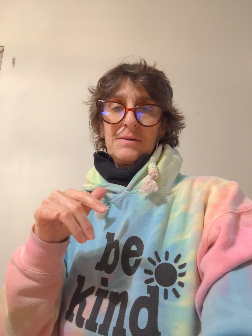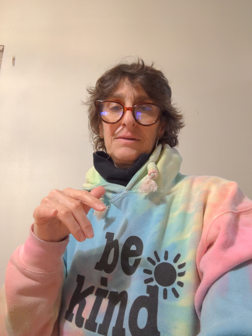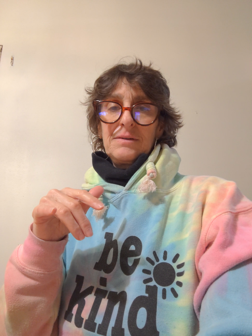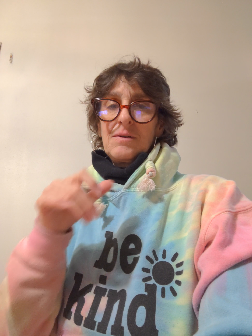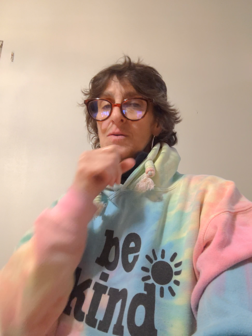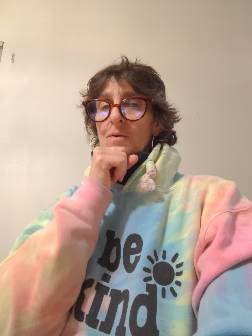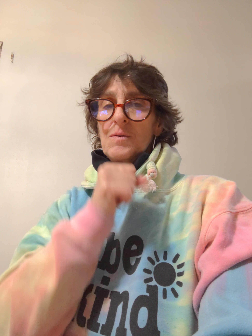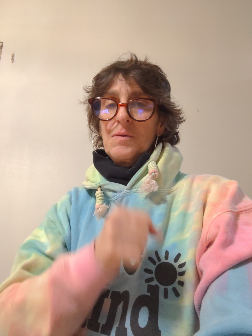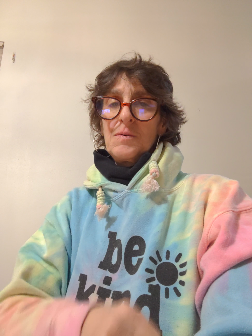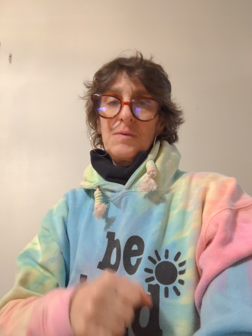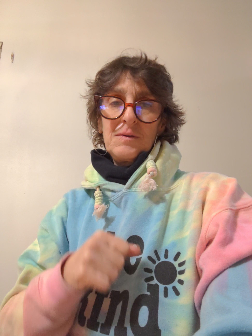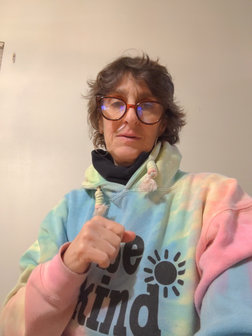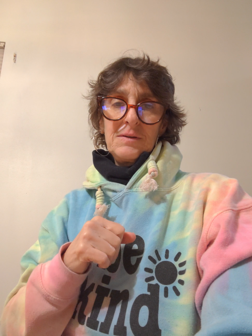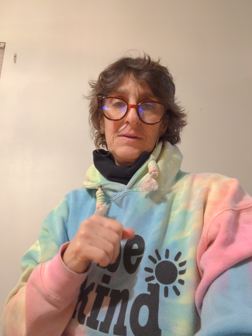old